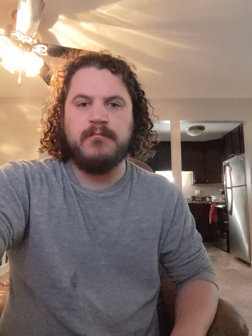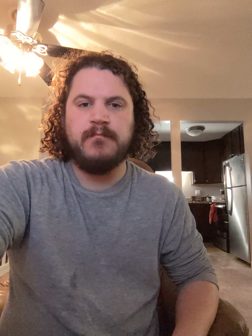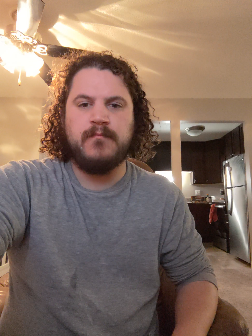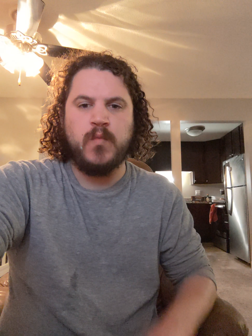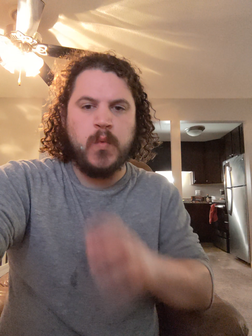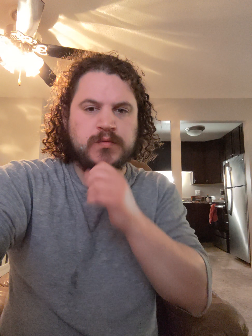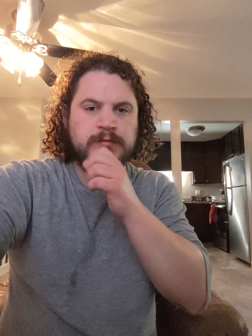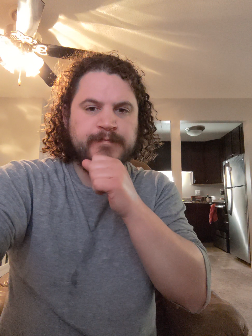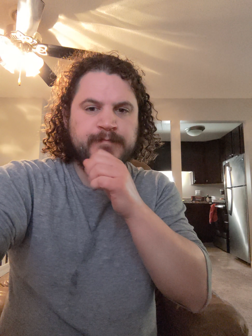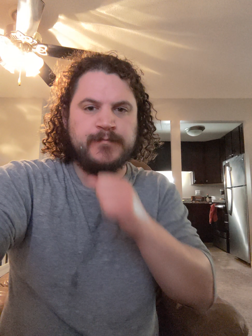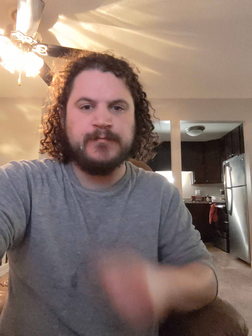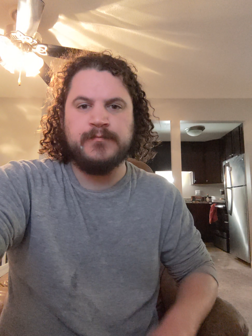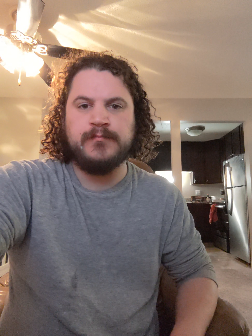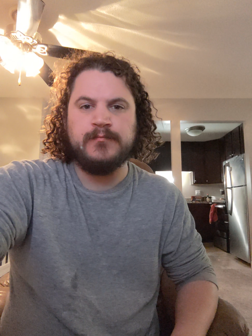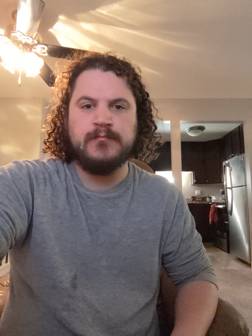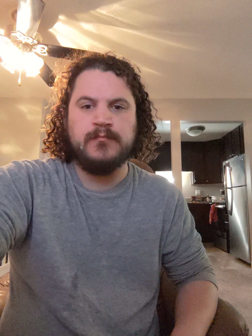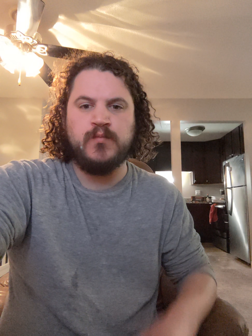orange